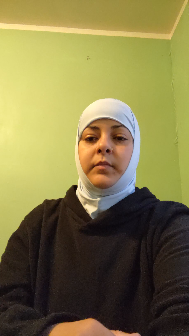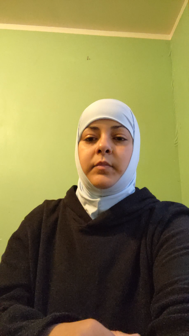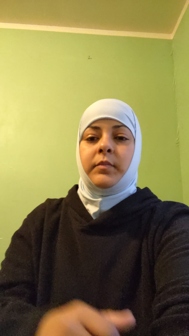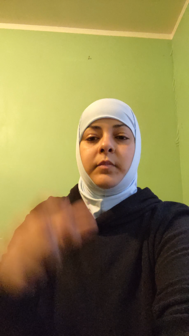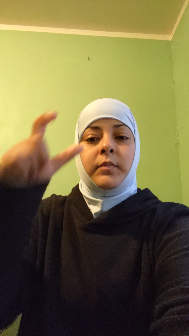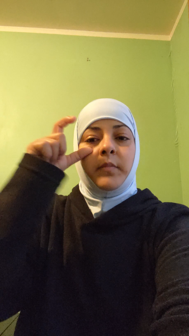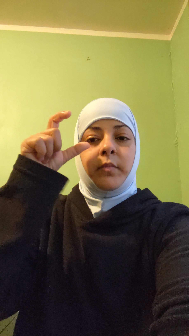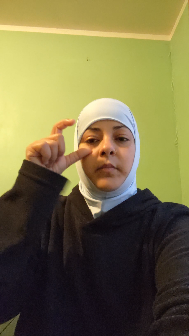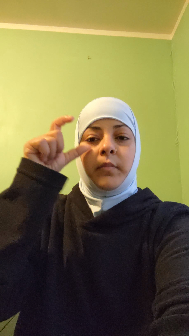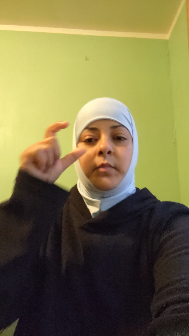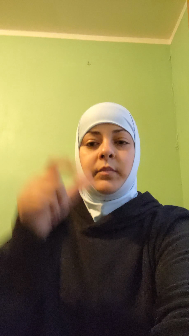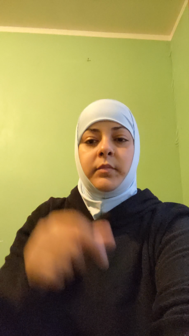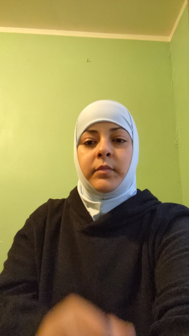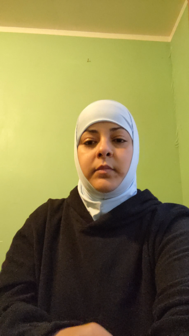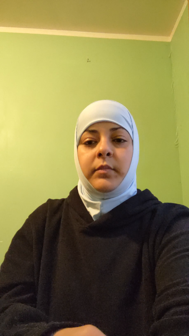glasses